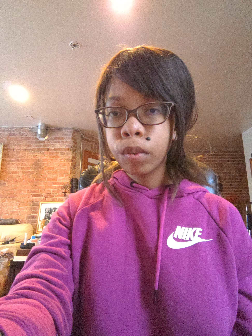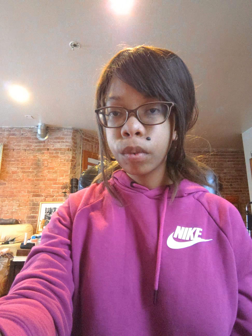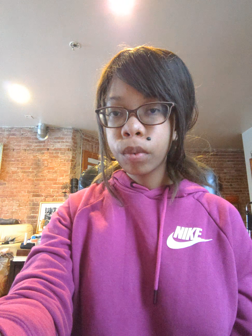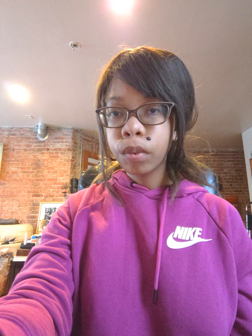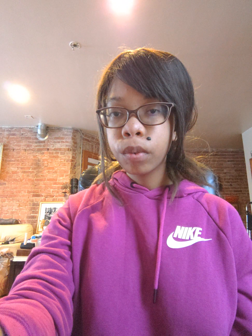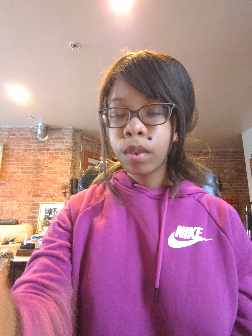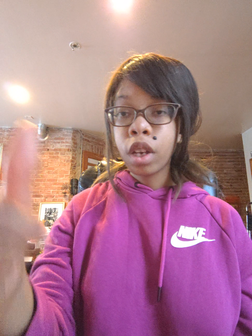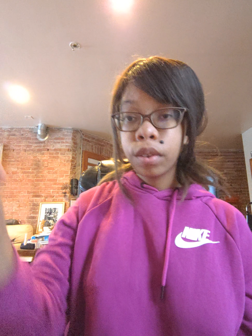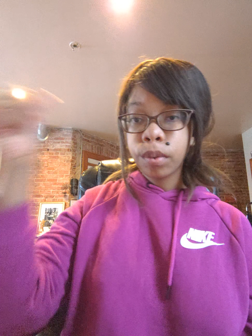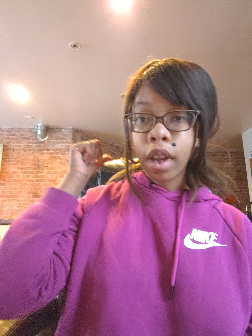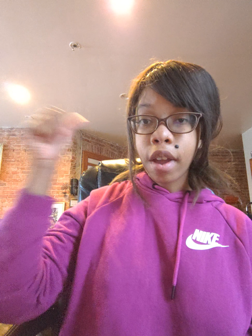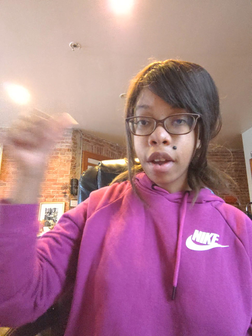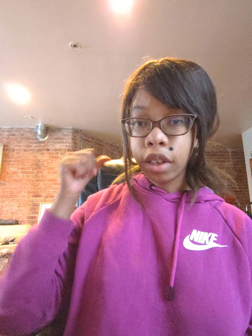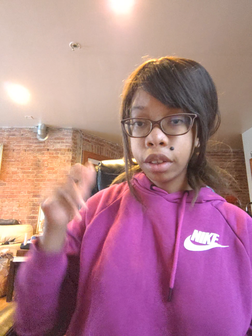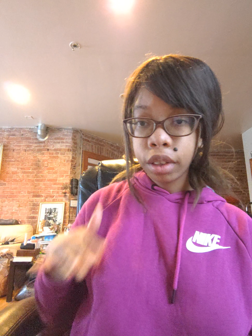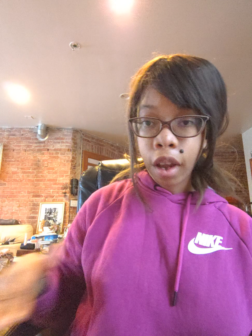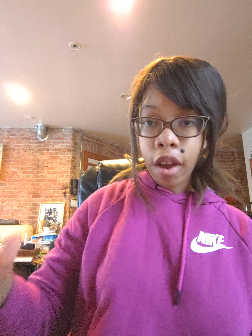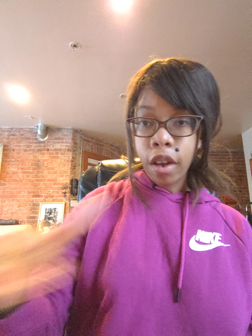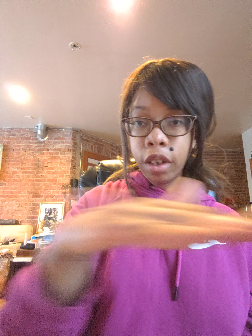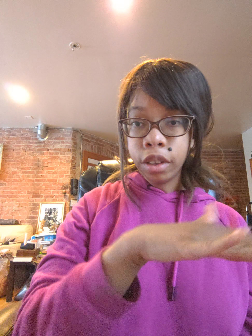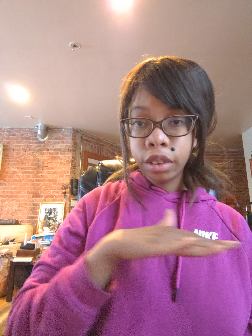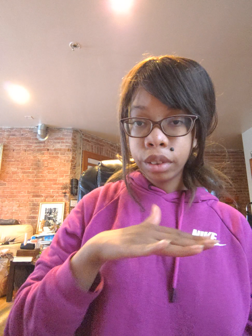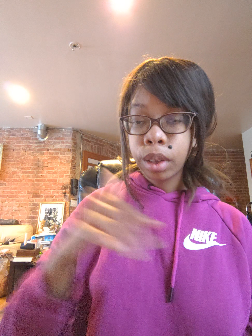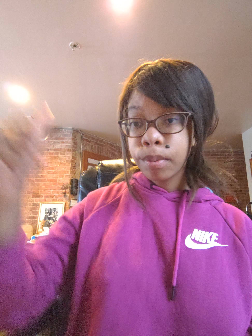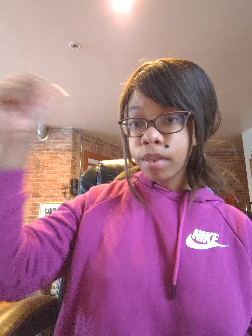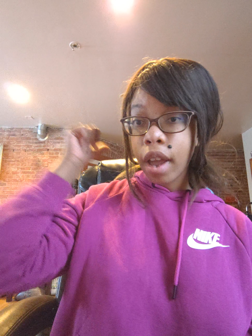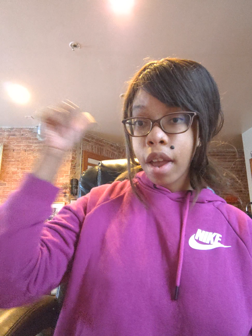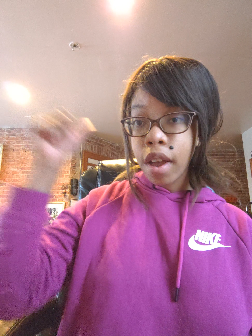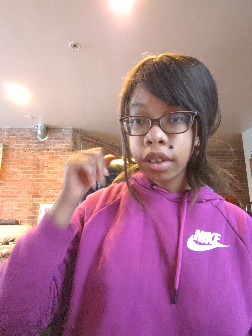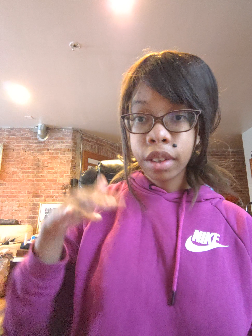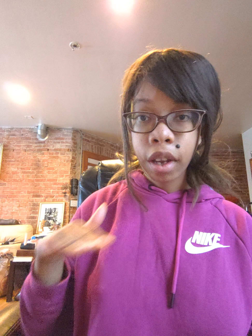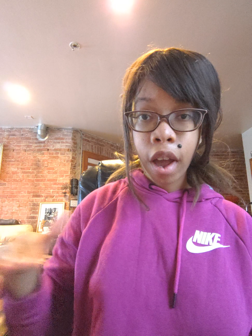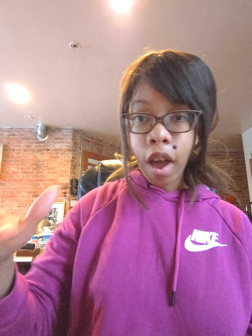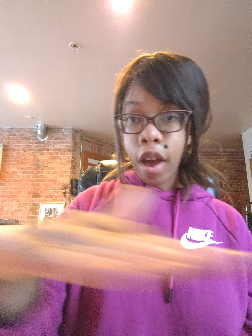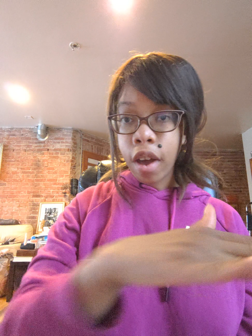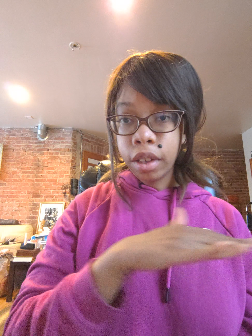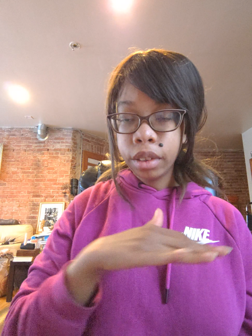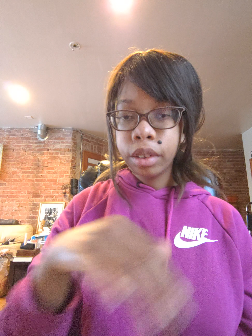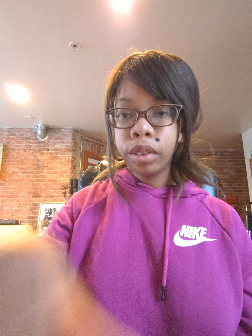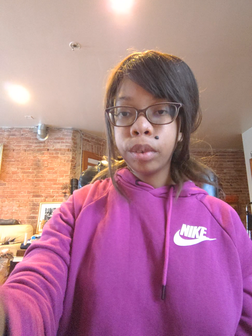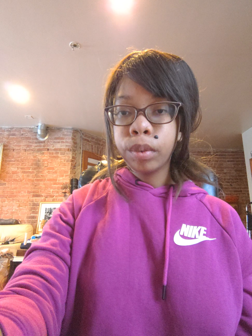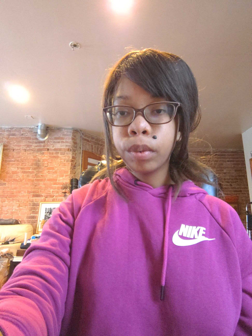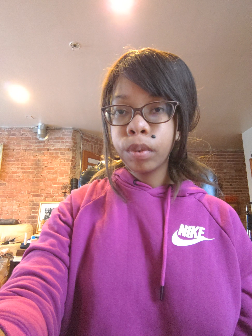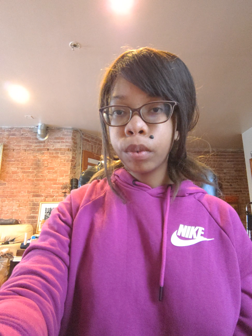backyard